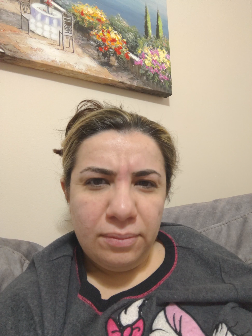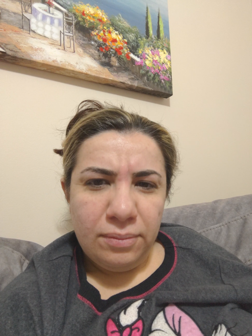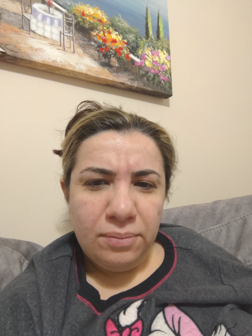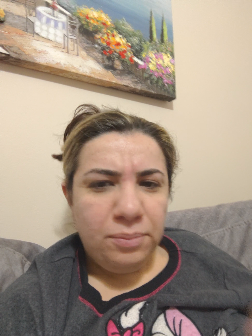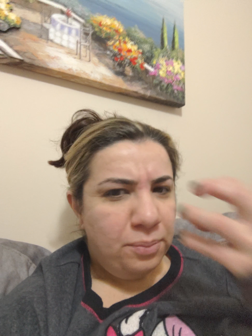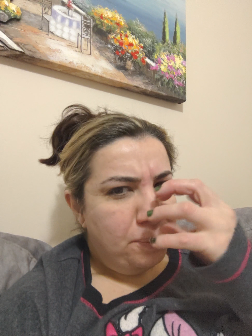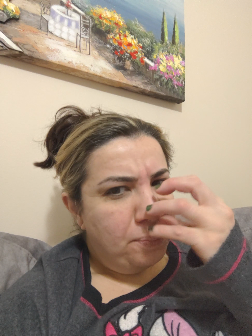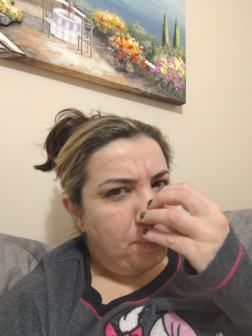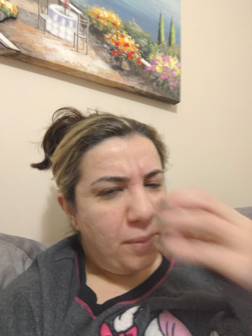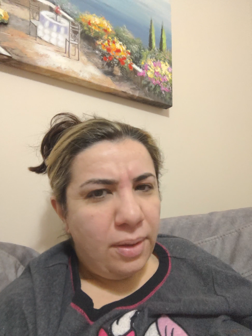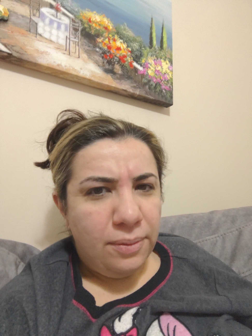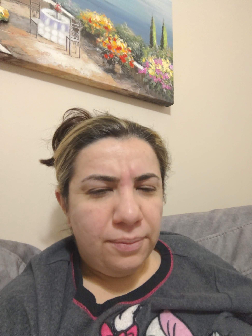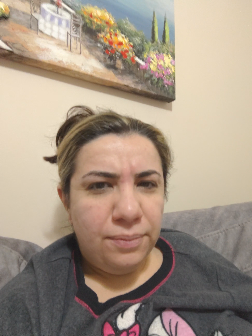clown